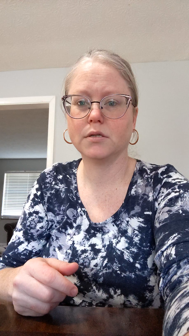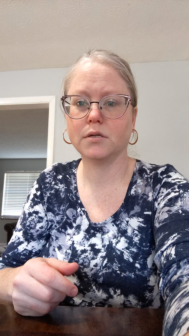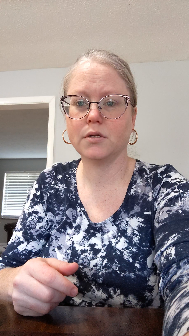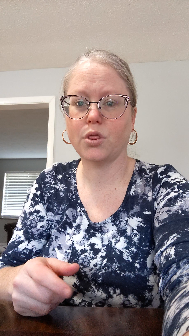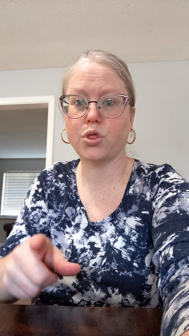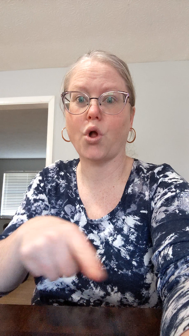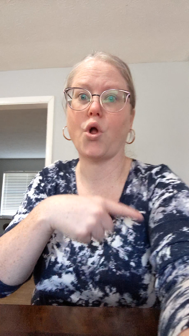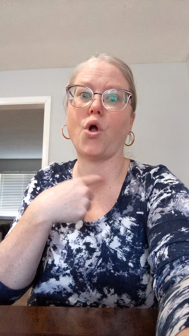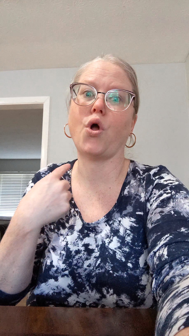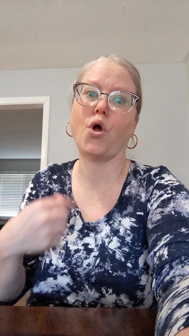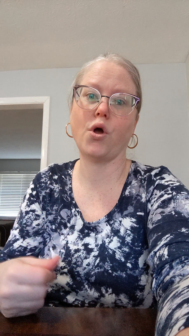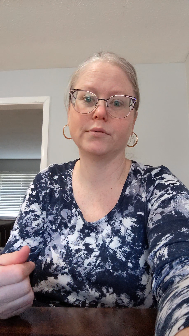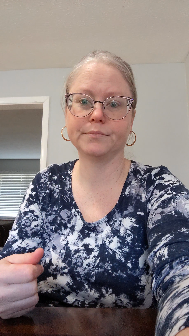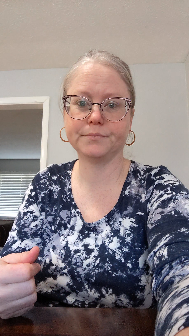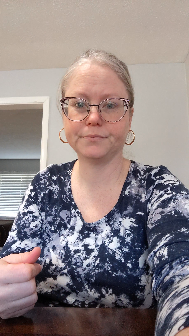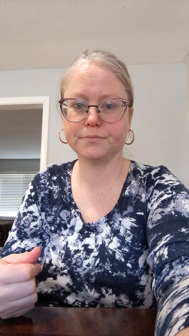long